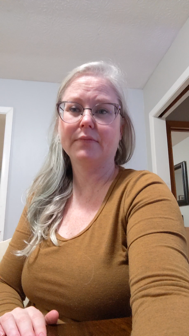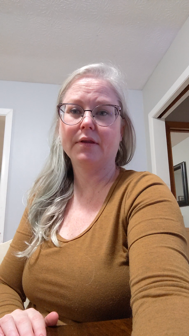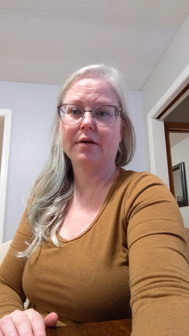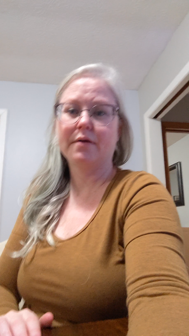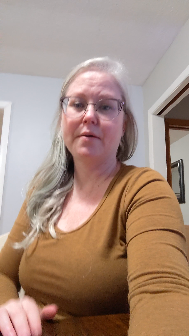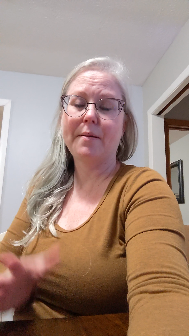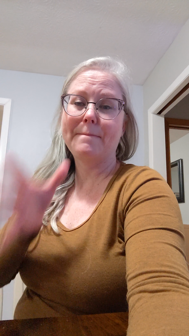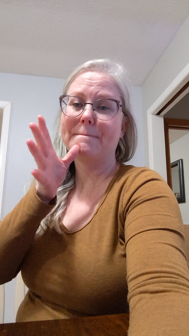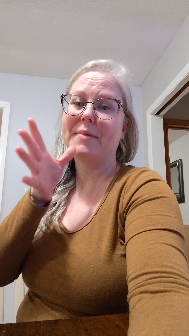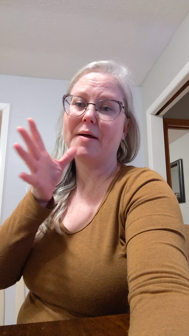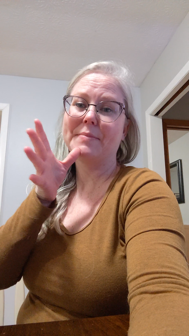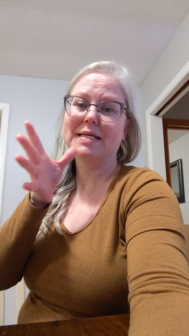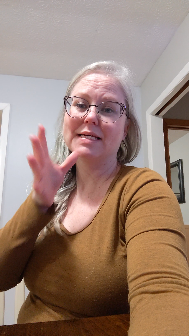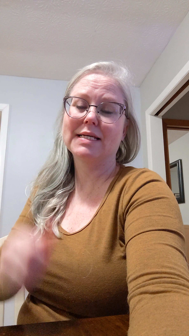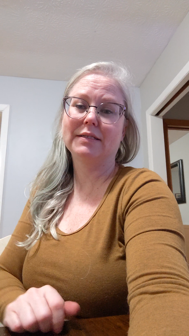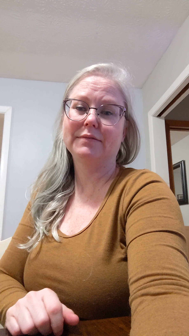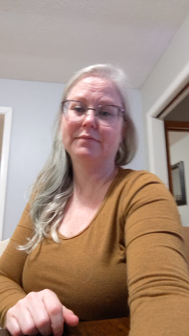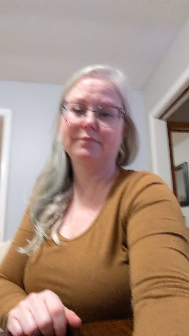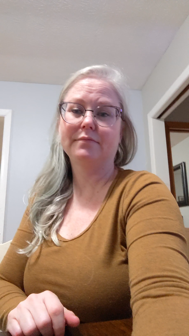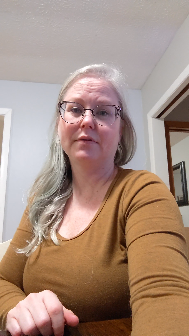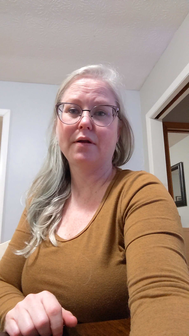mommy